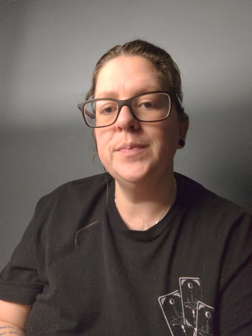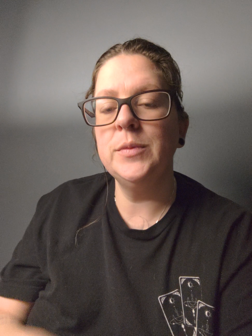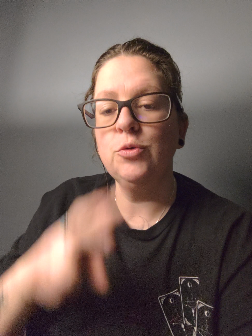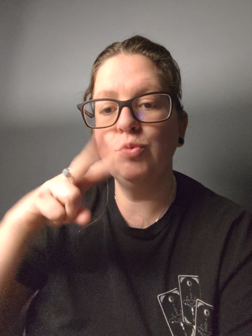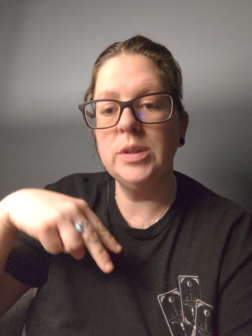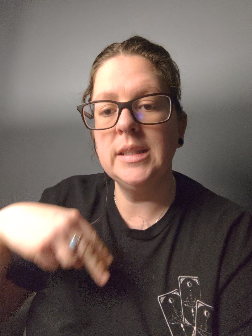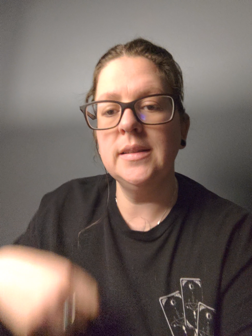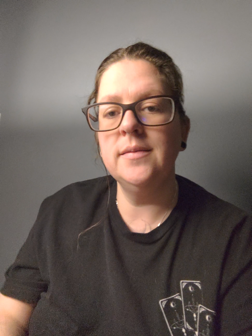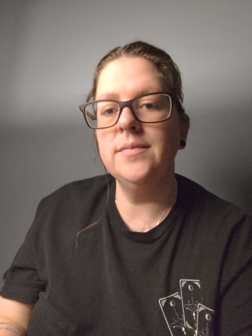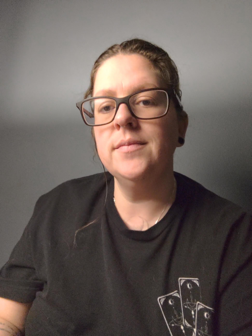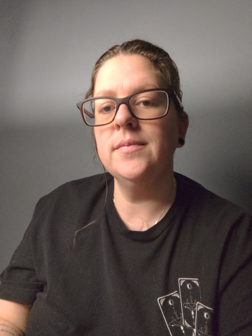read